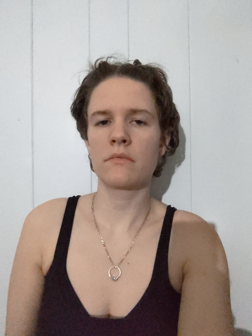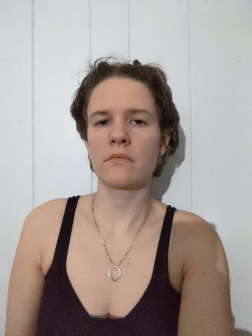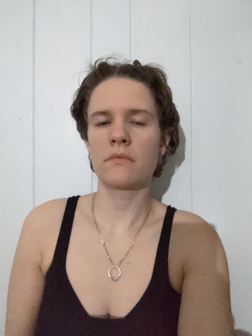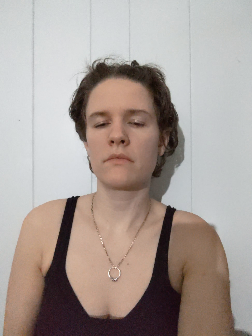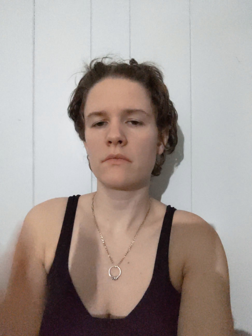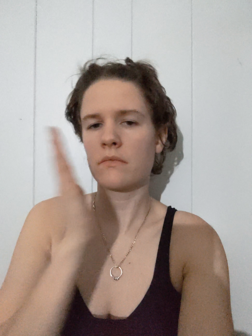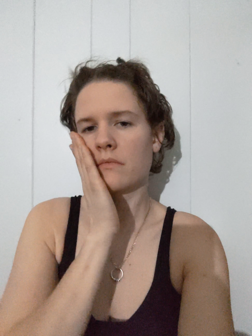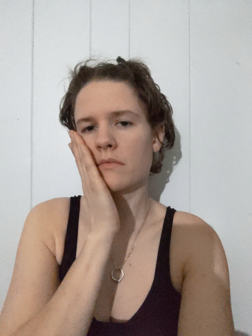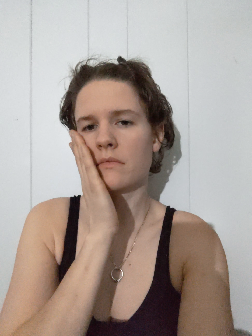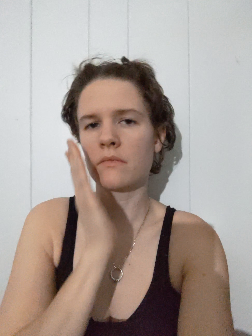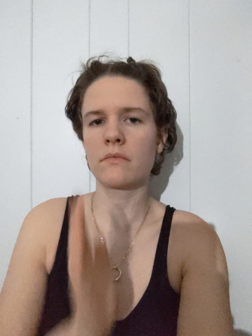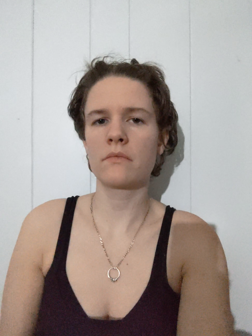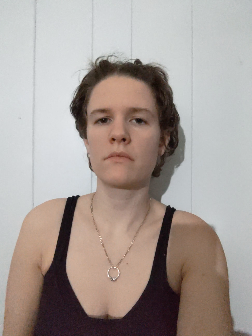bed